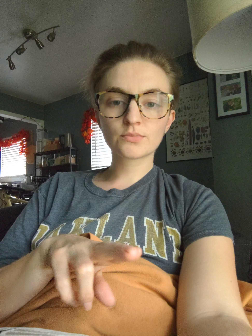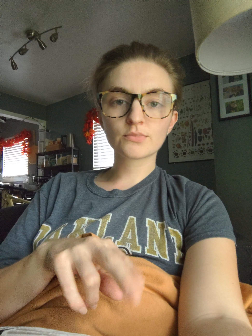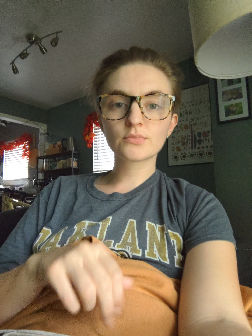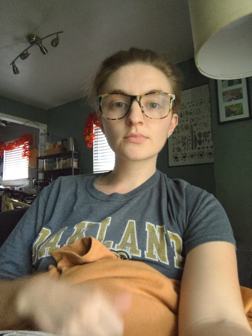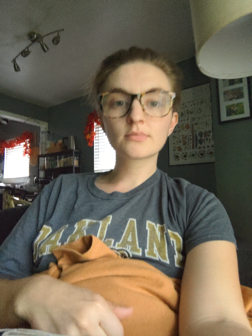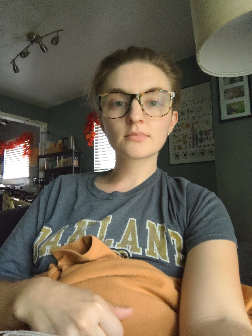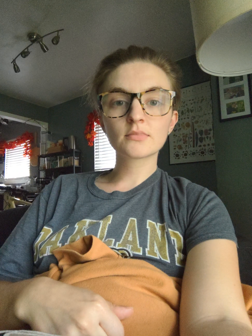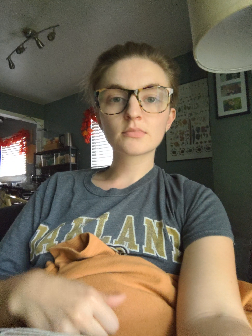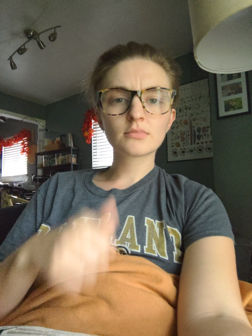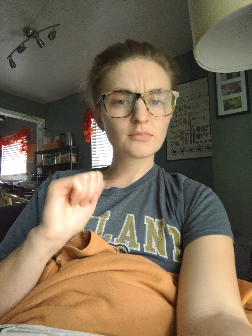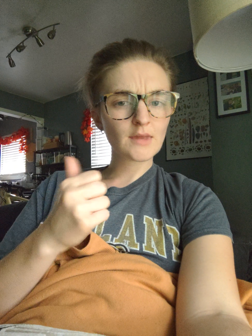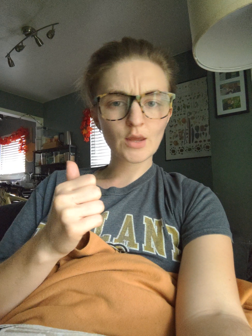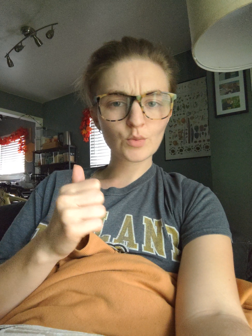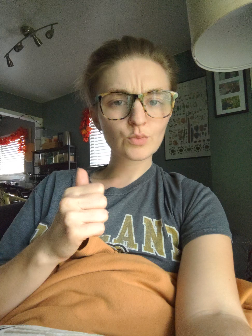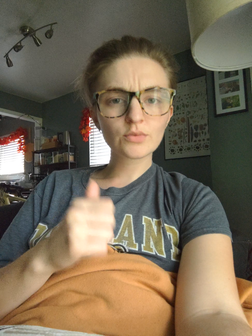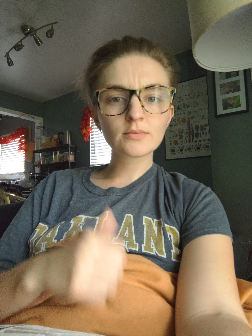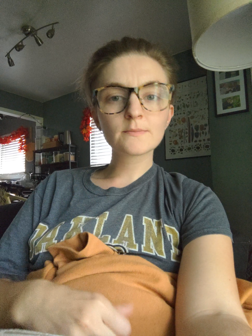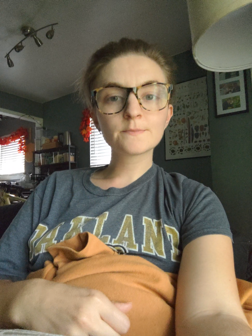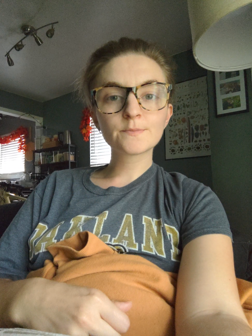how